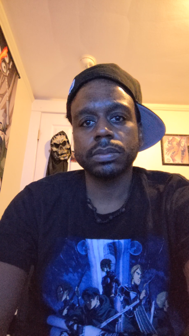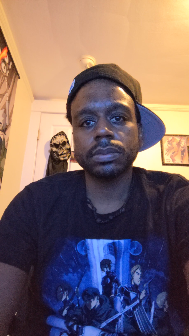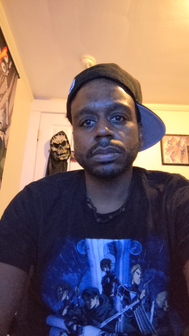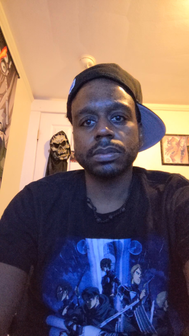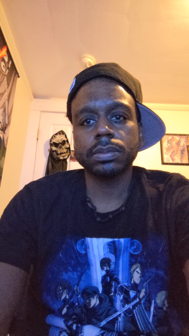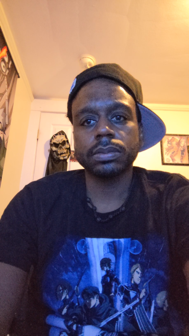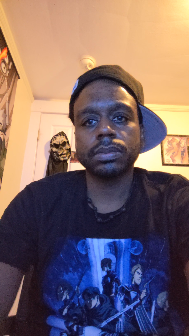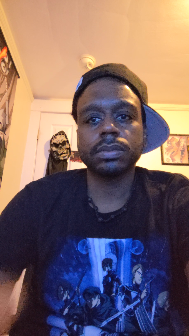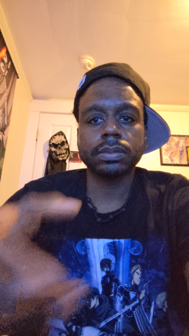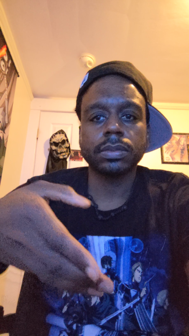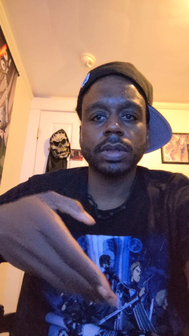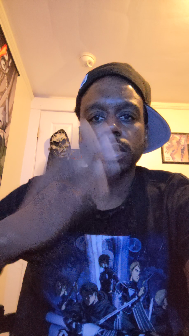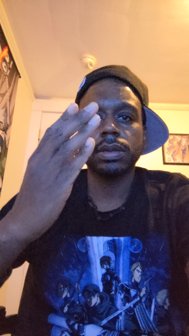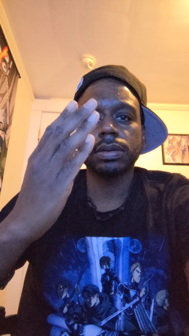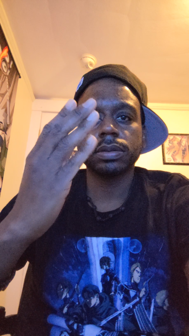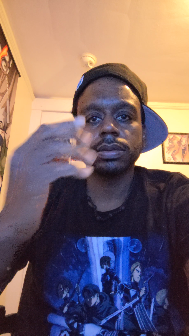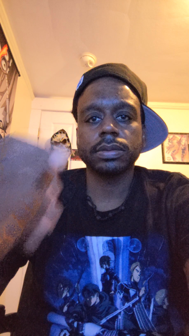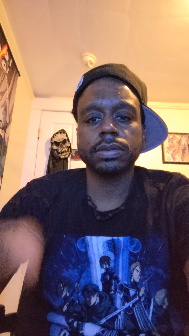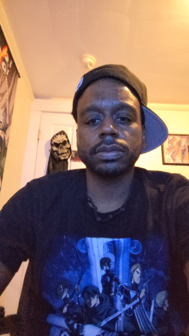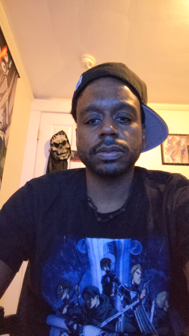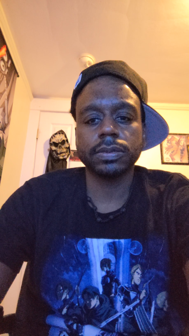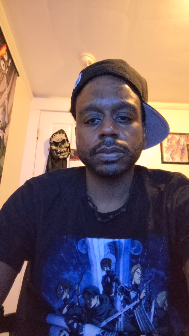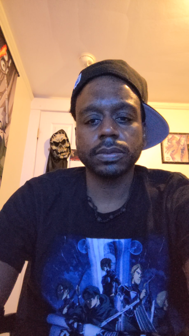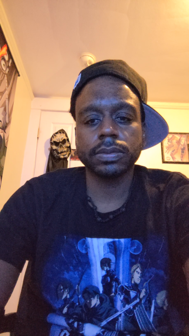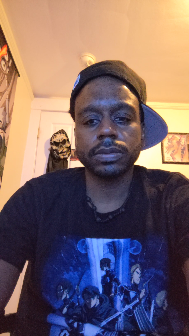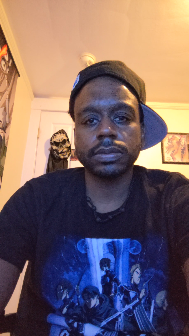kick